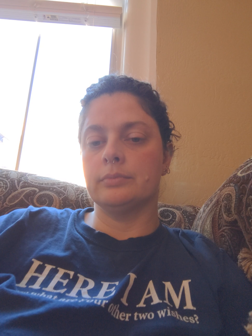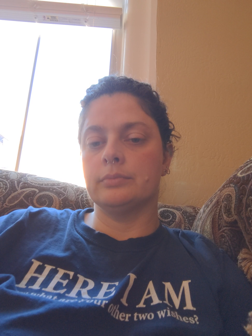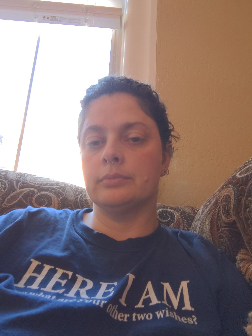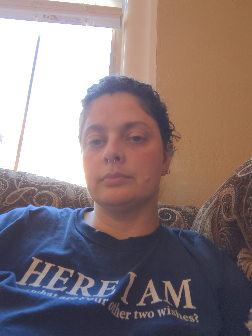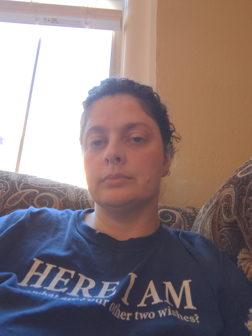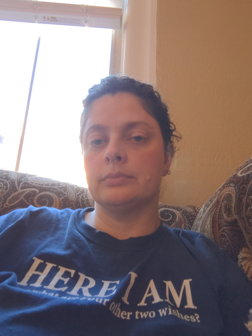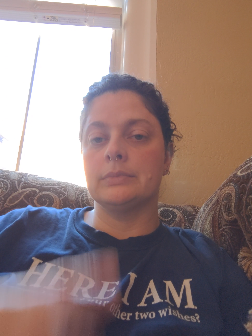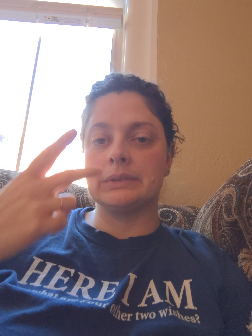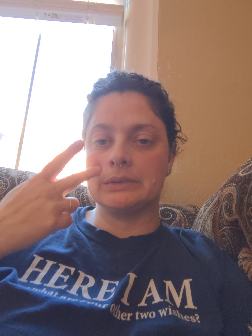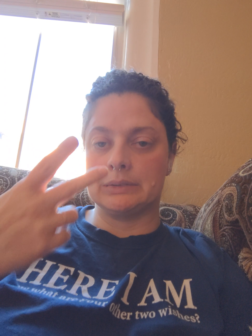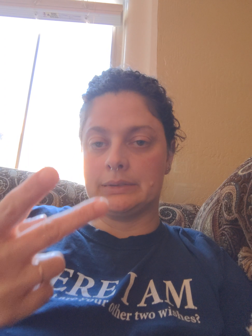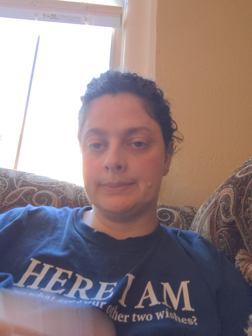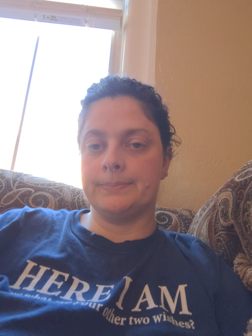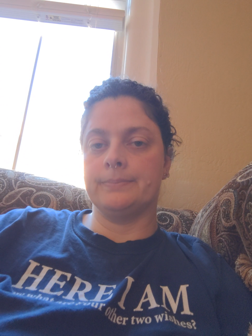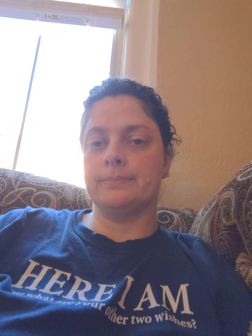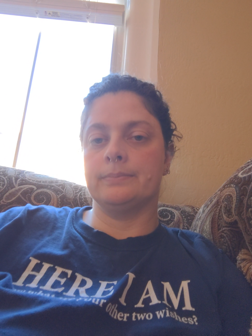see